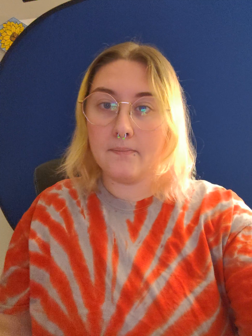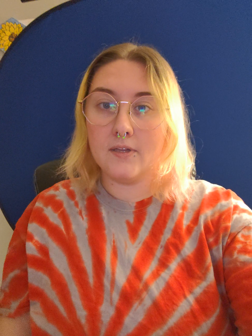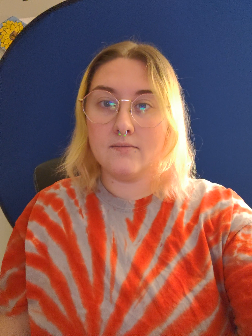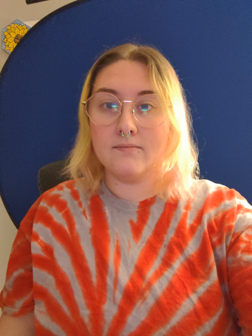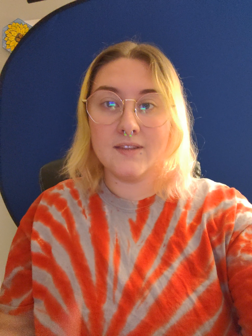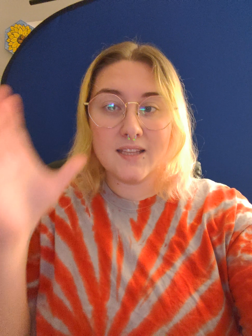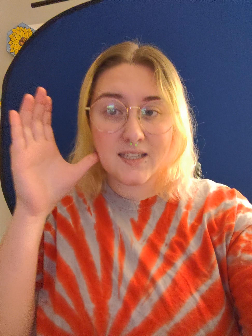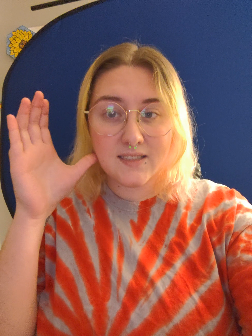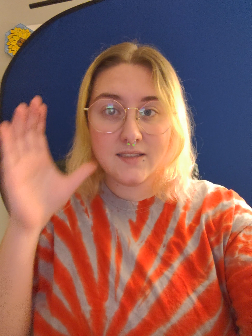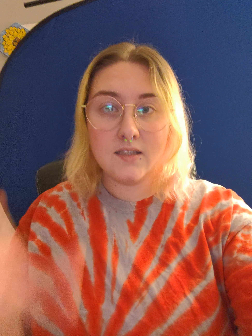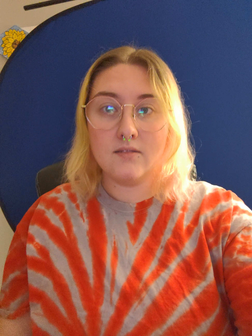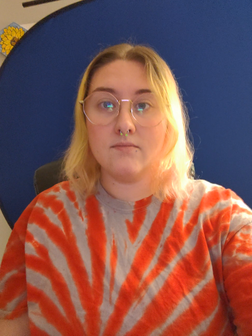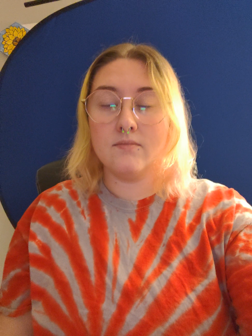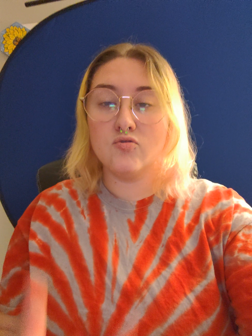listen